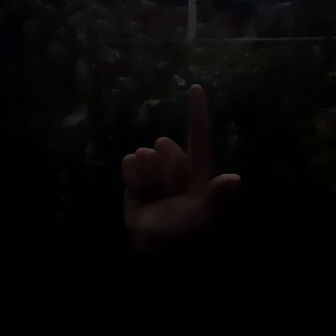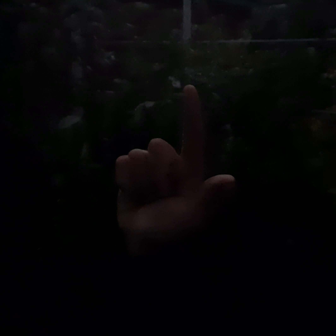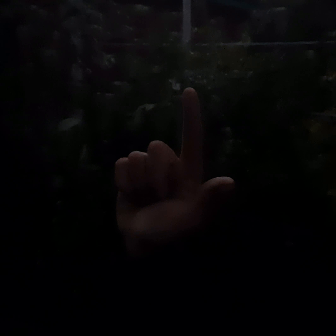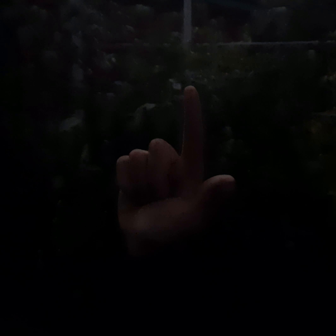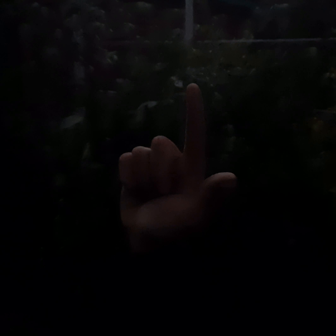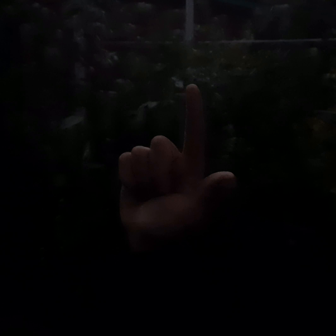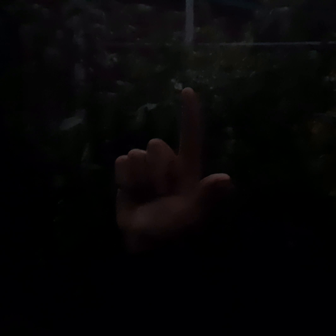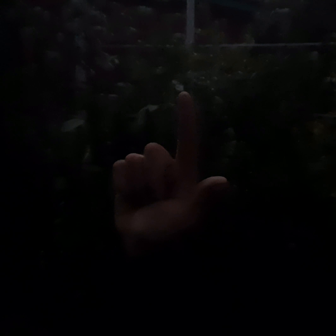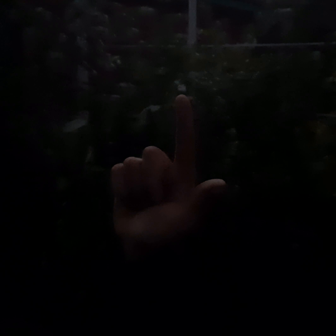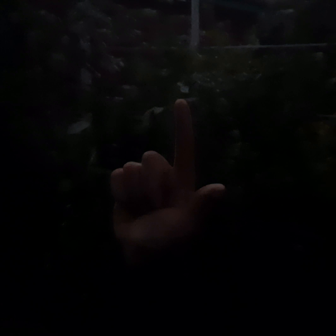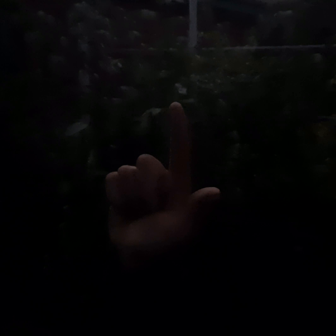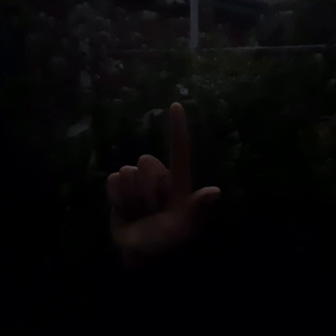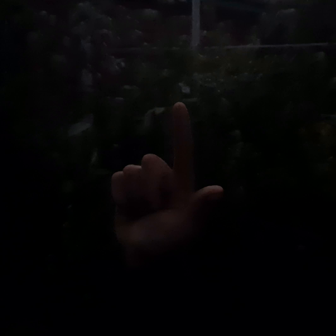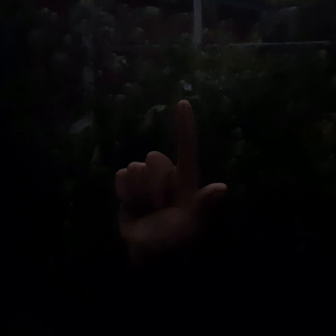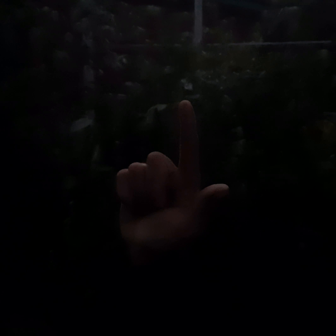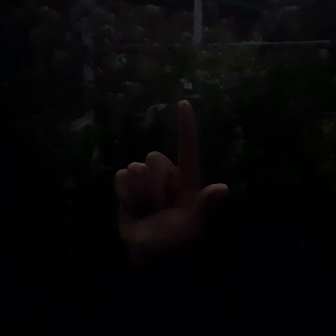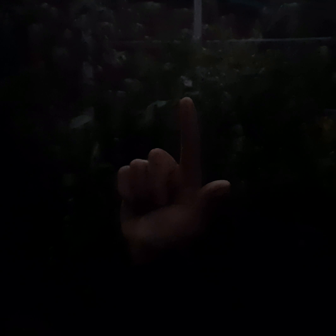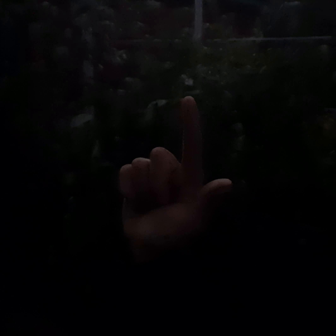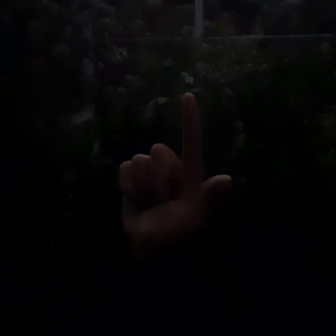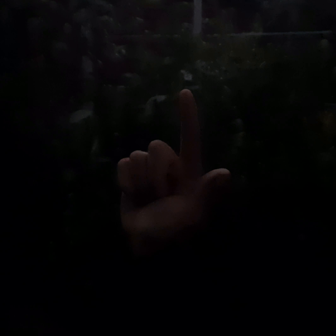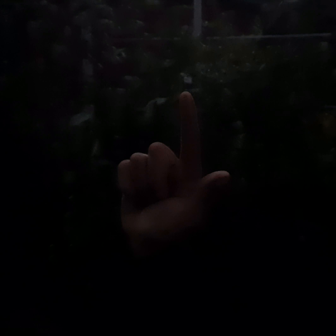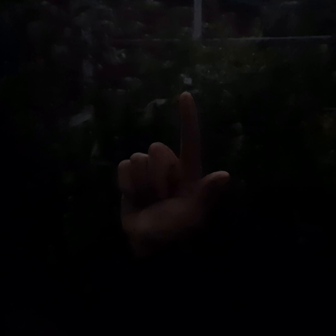Ь